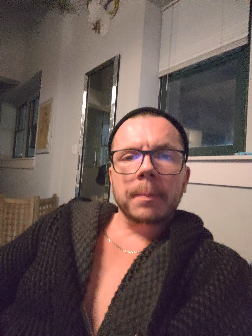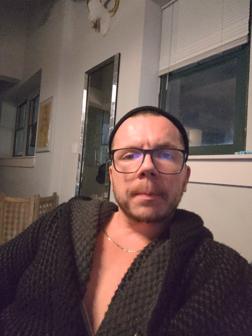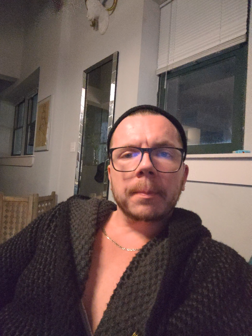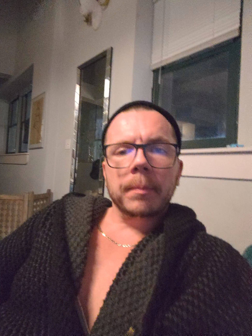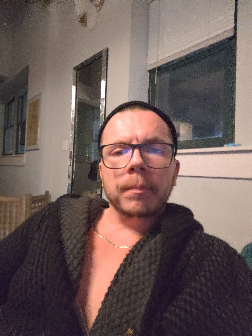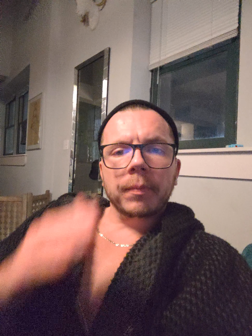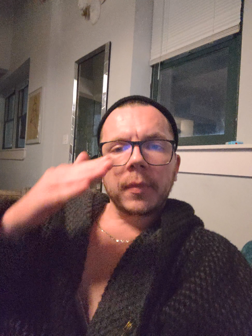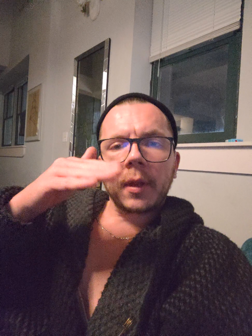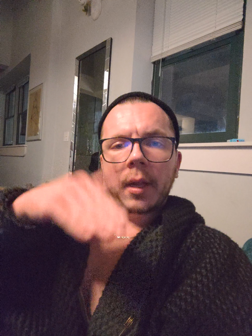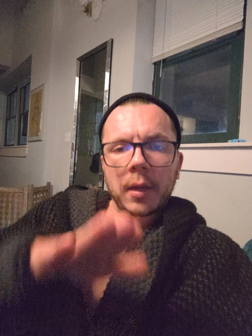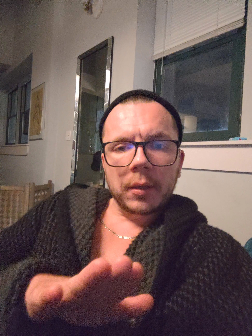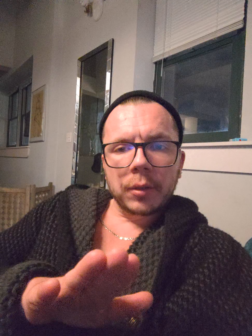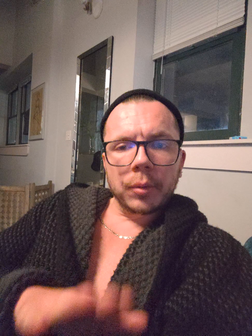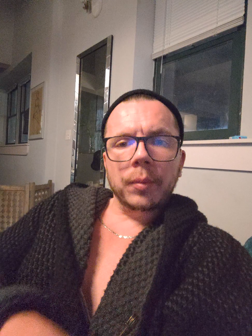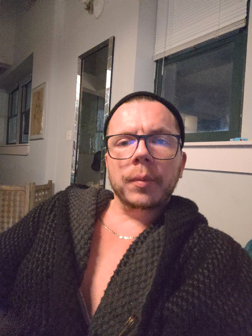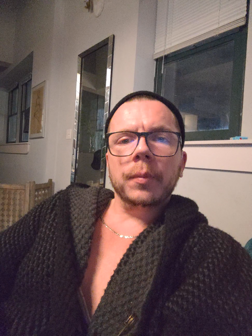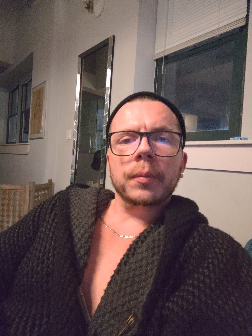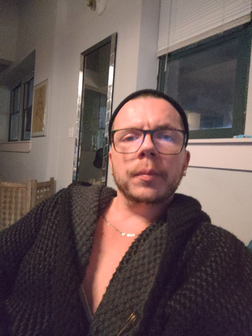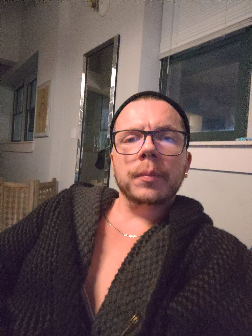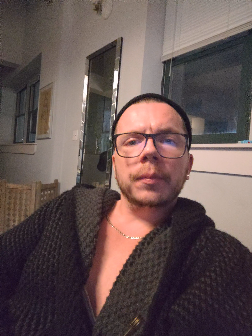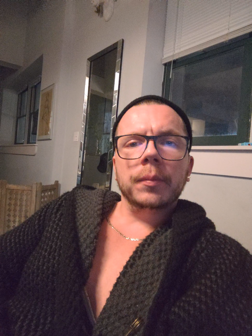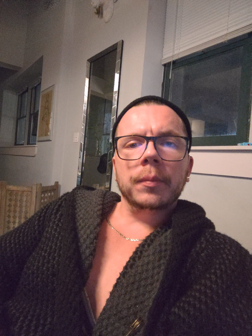into